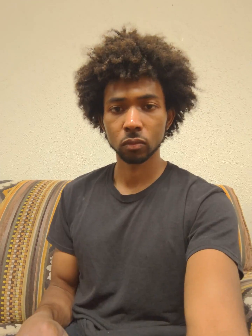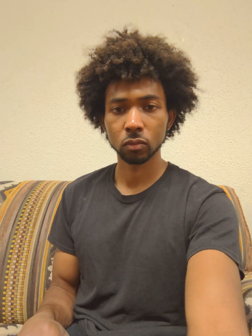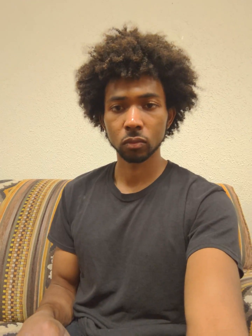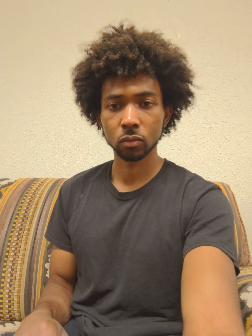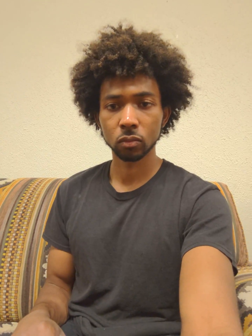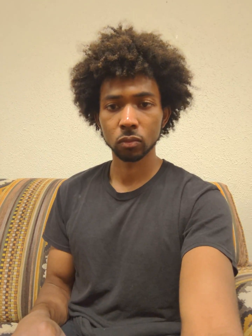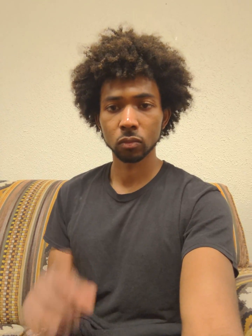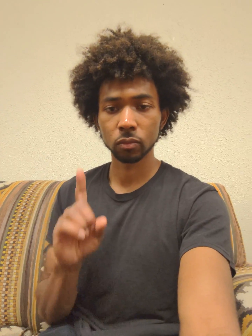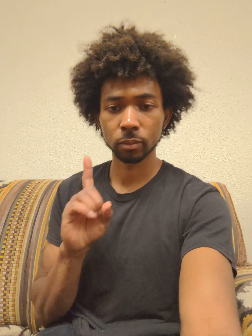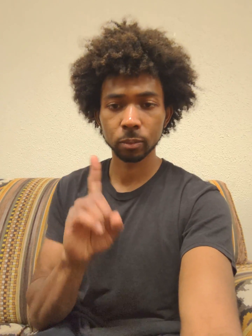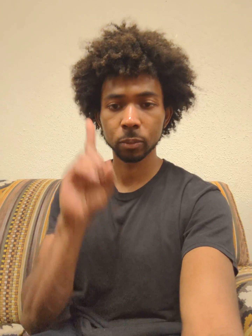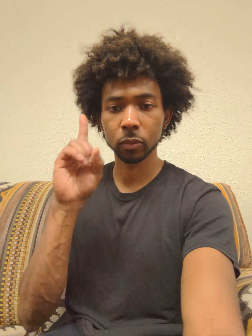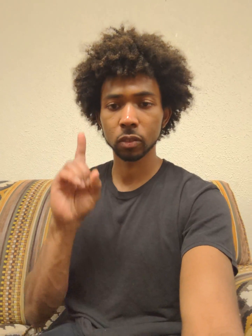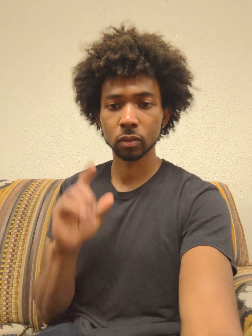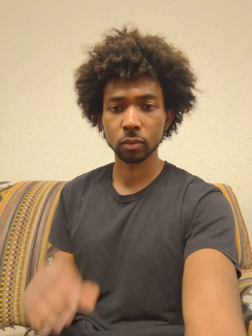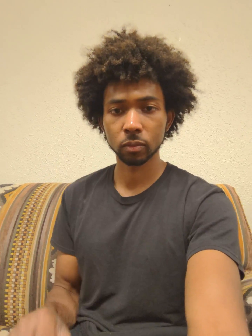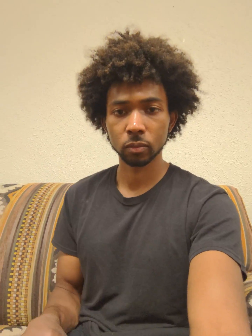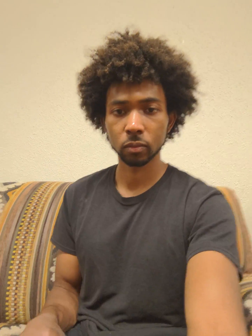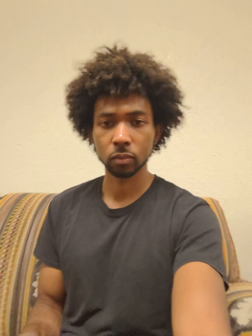bump